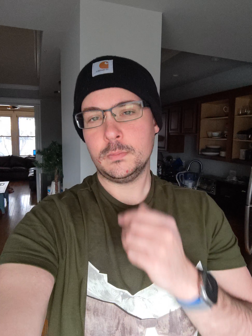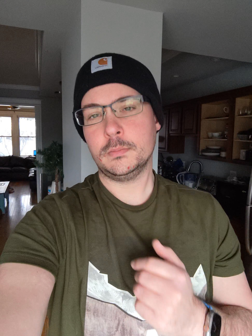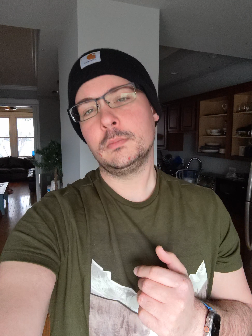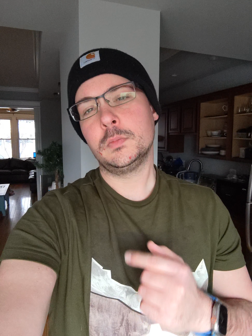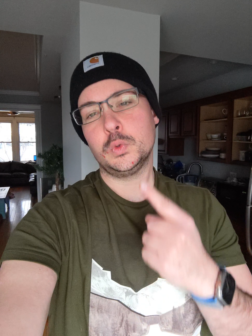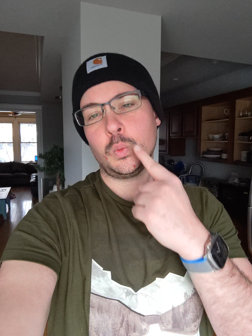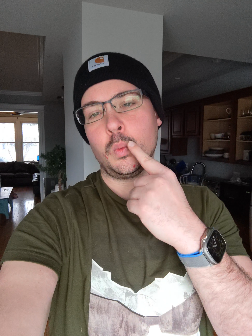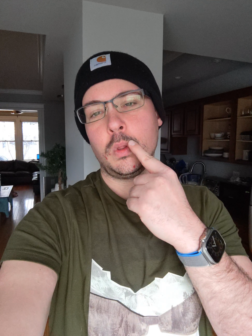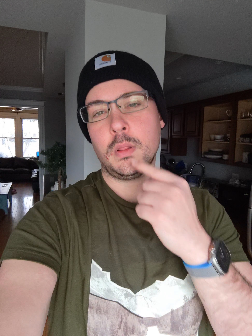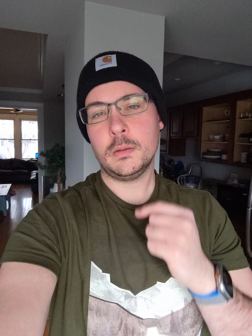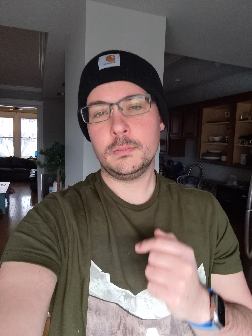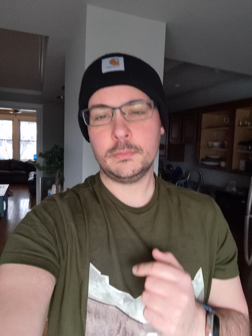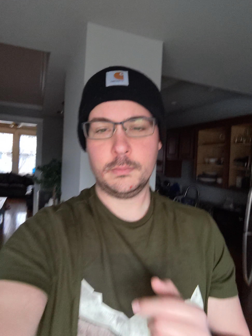tooth